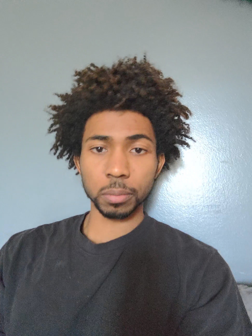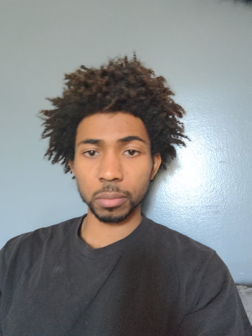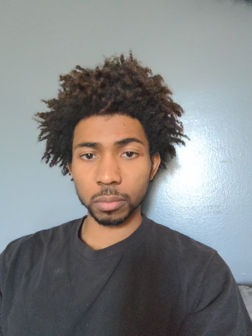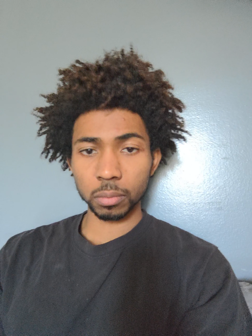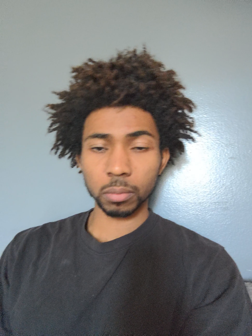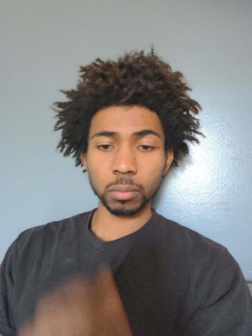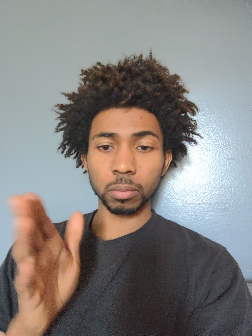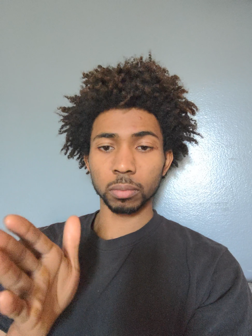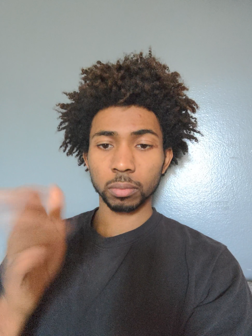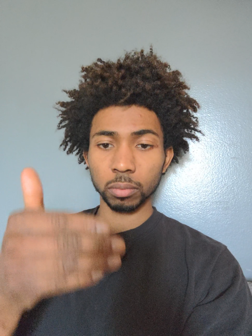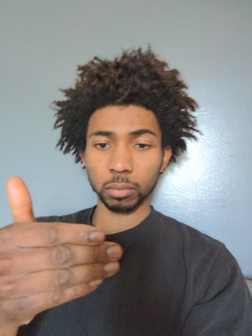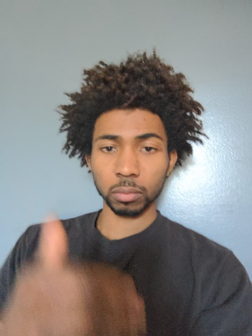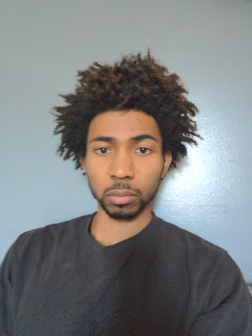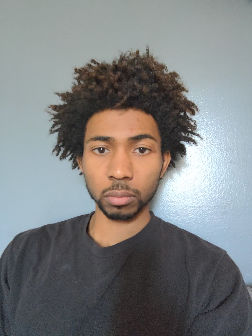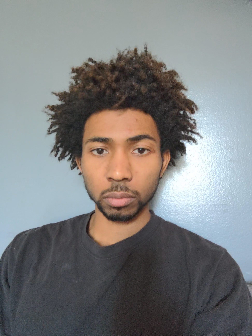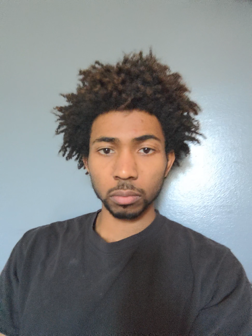room